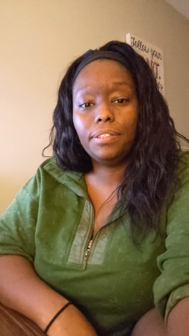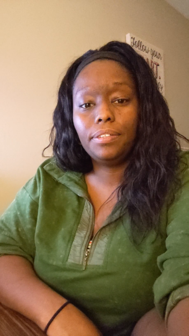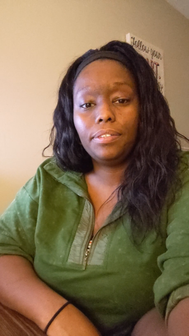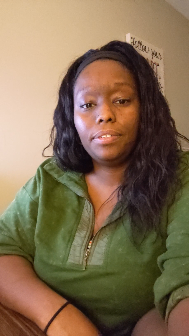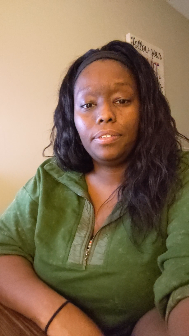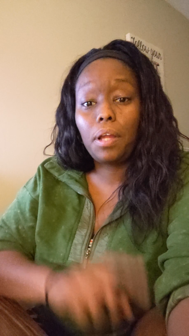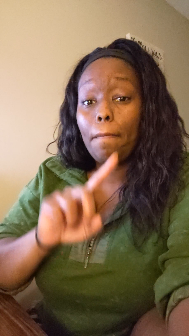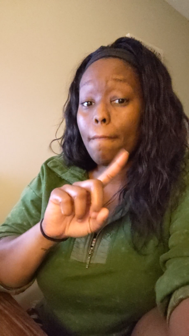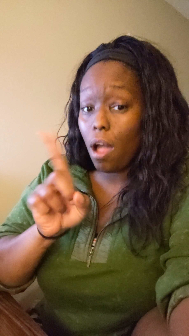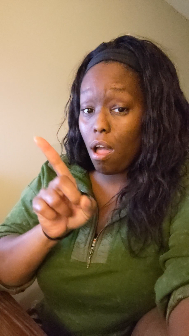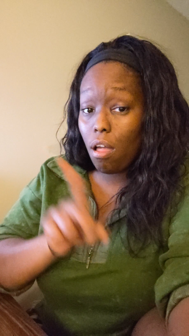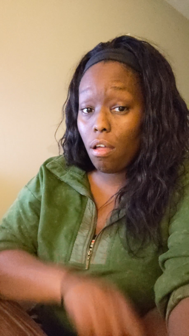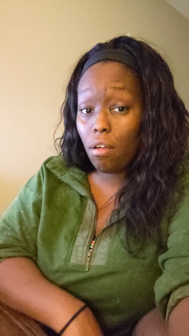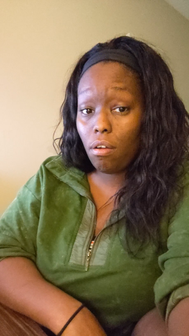but